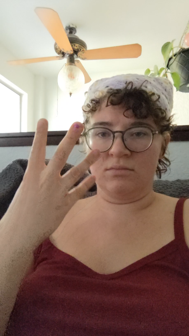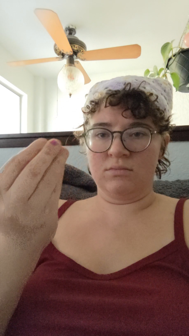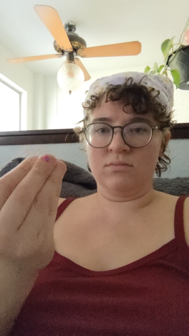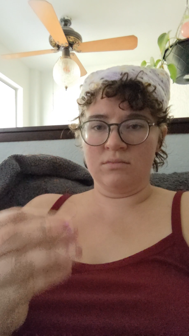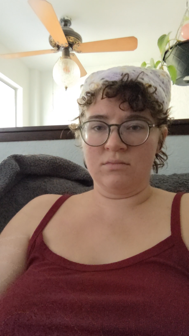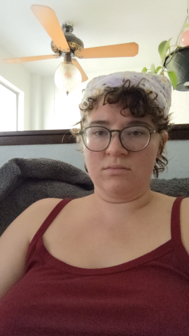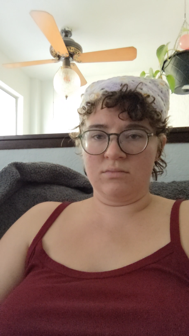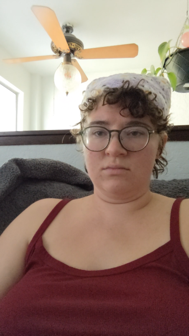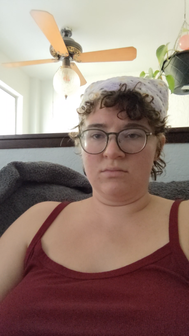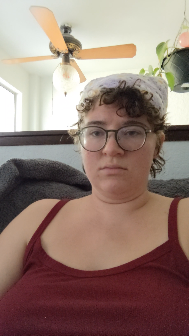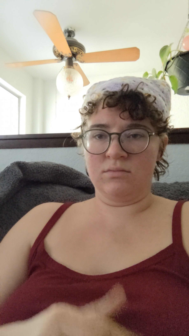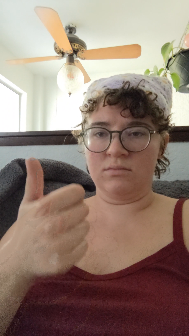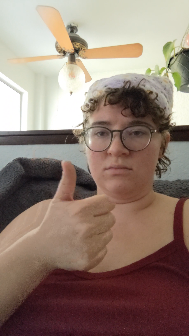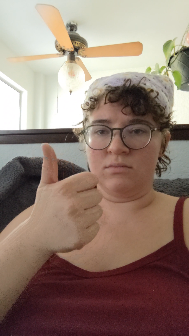help